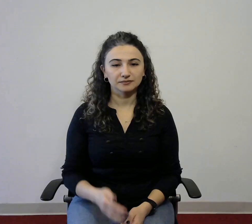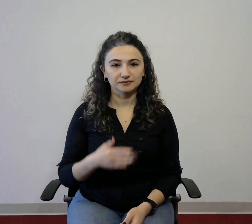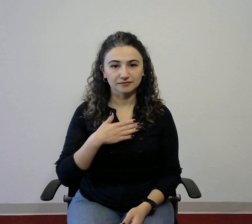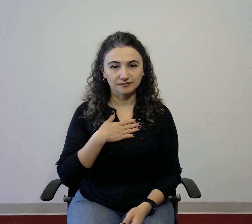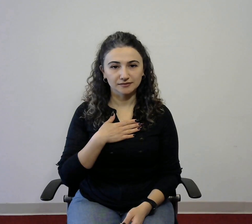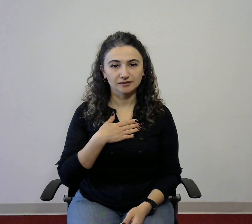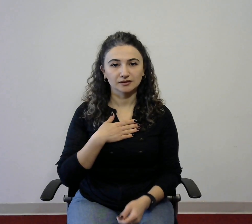mən